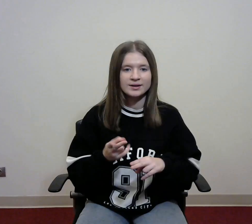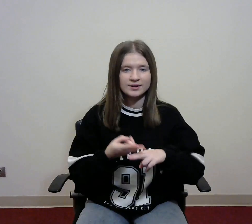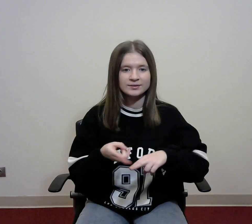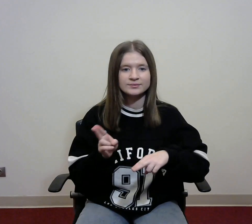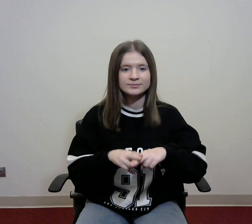görə